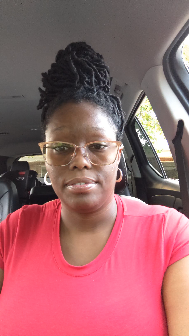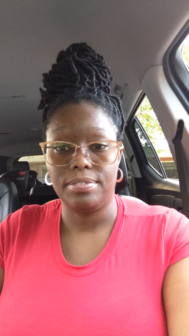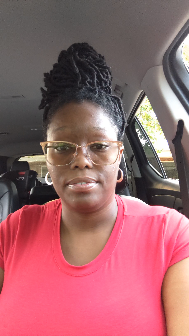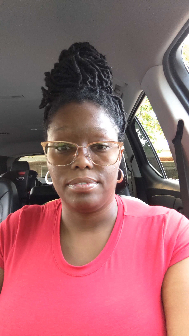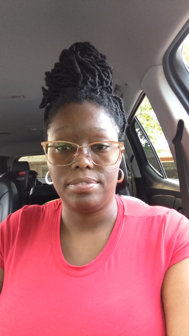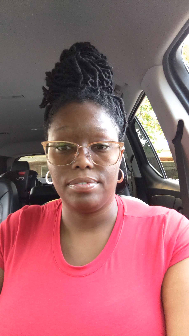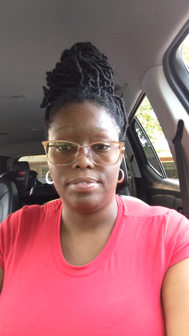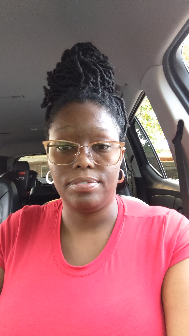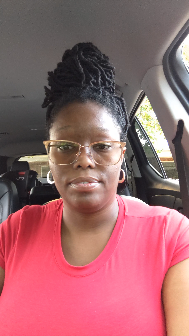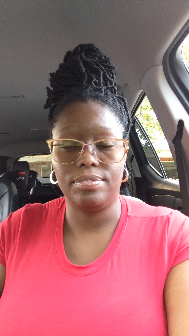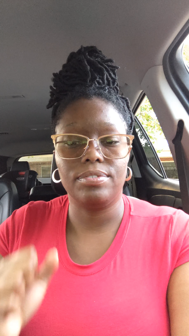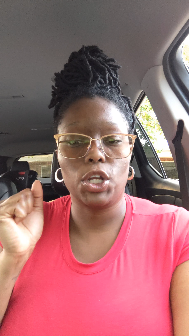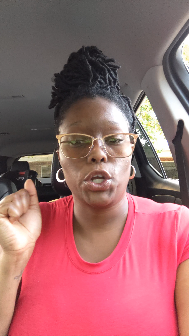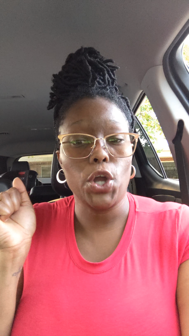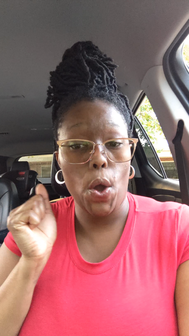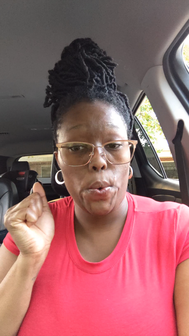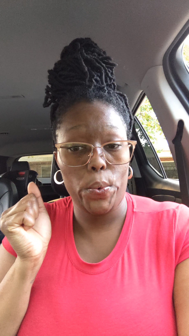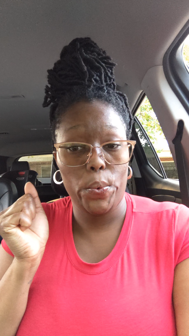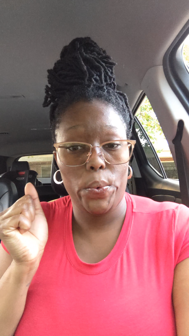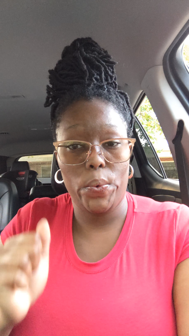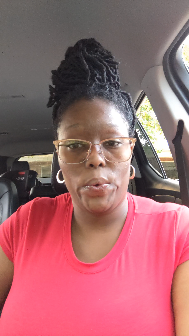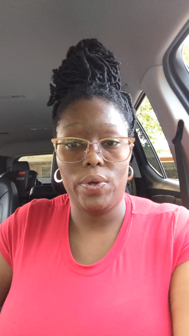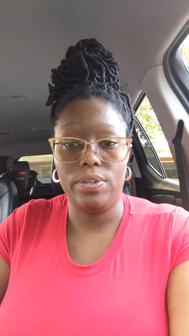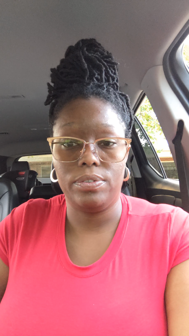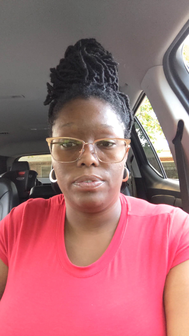cold